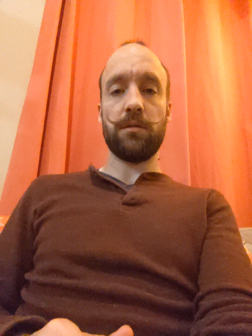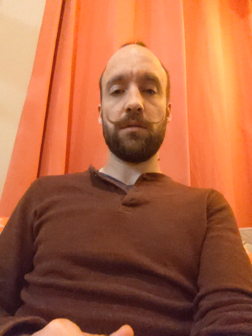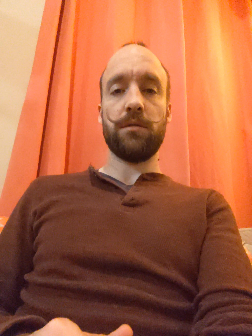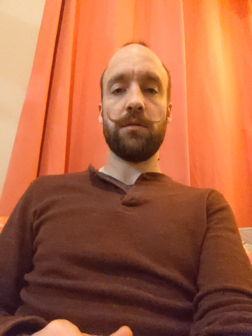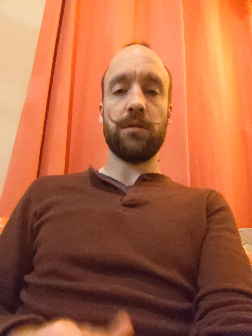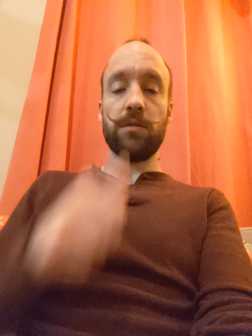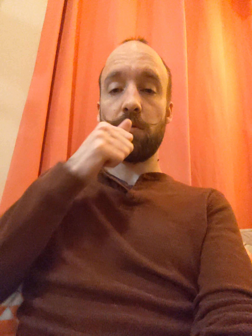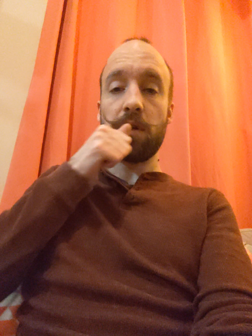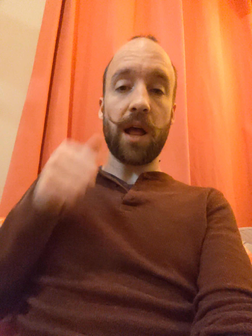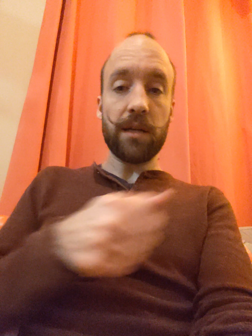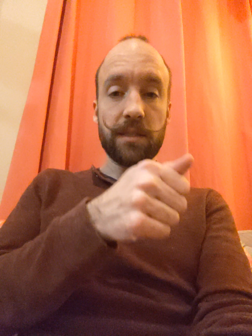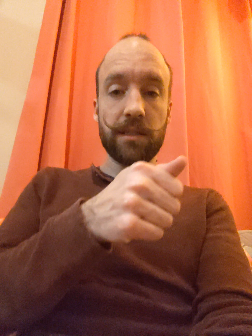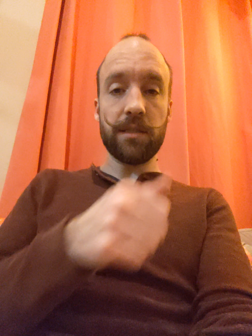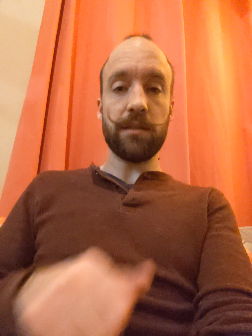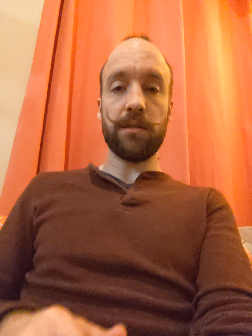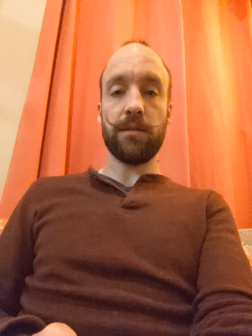hide